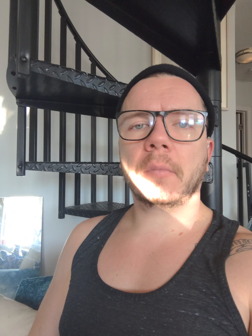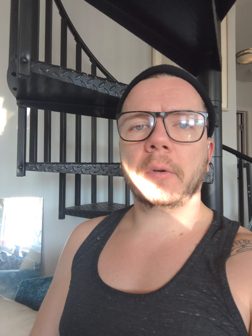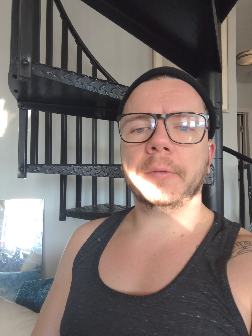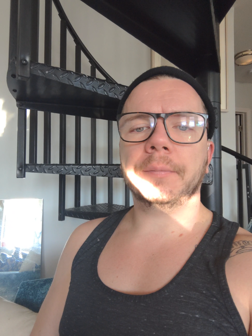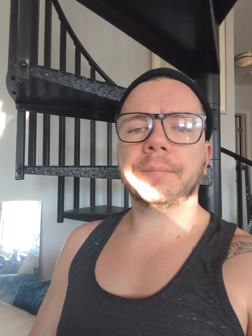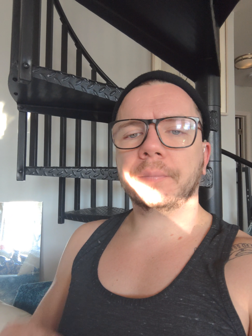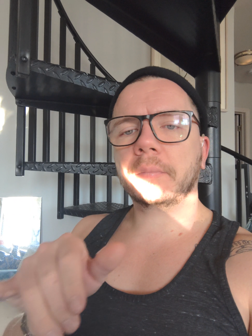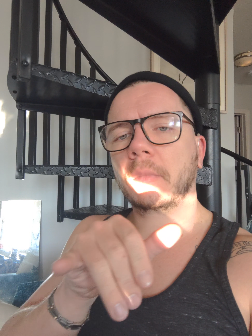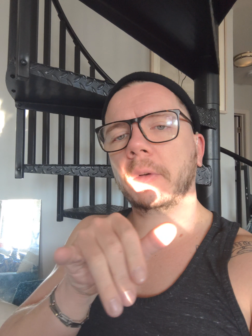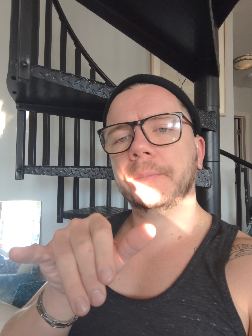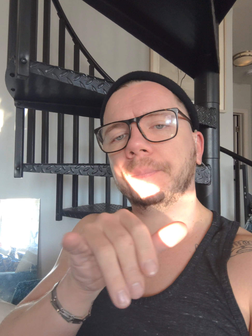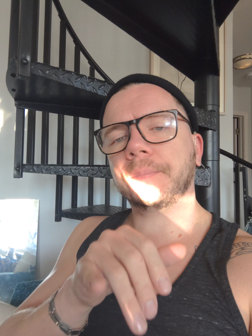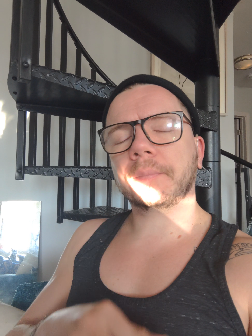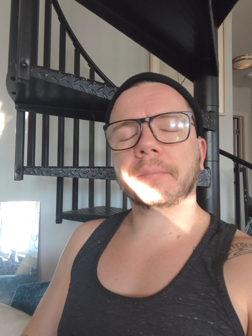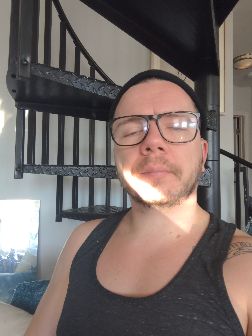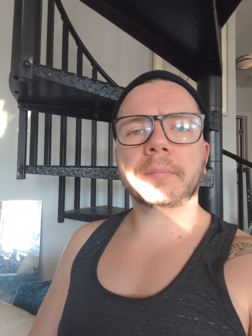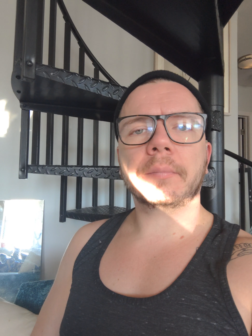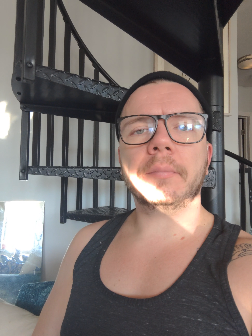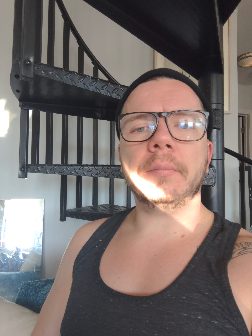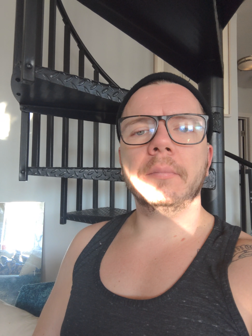same